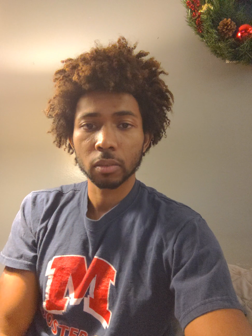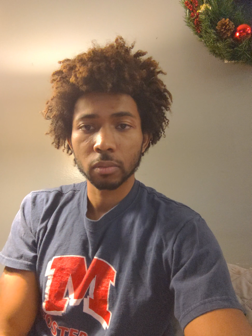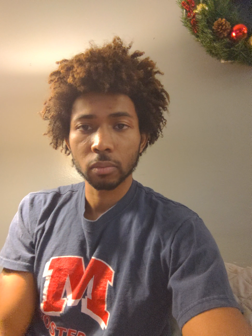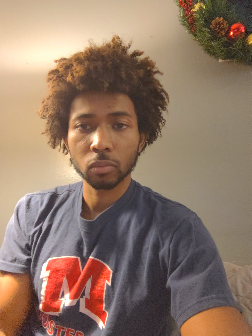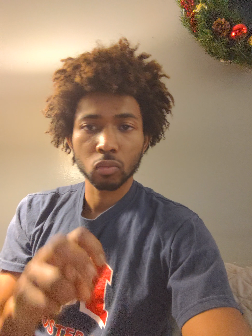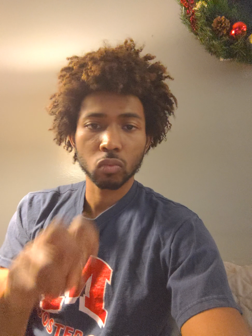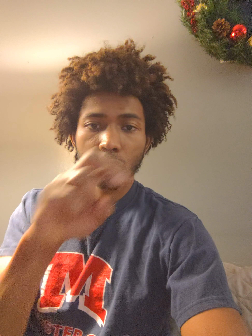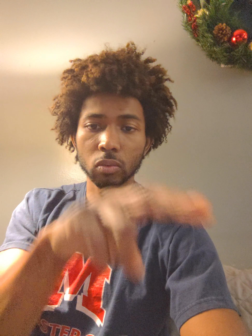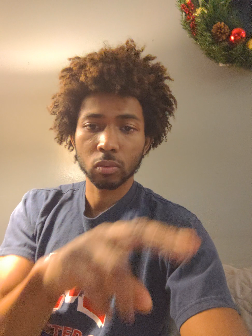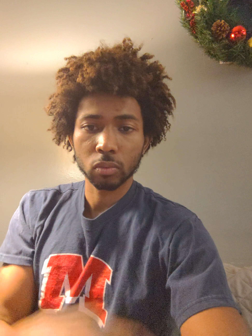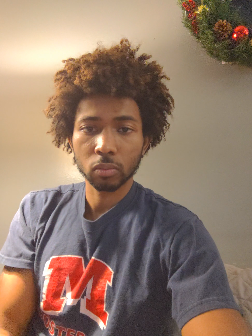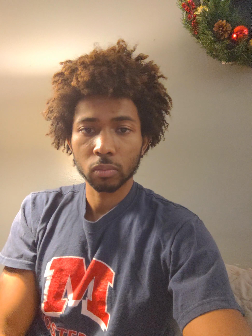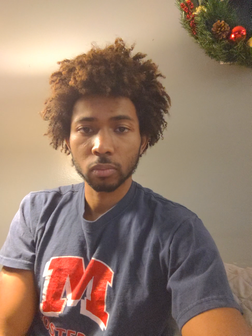jump